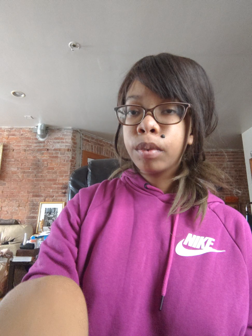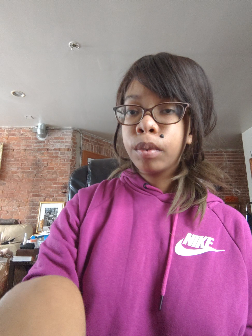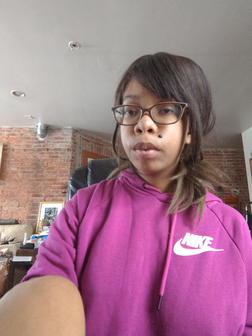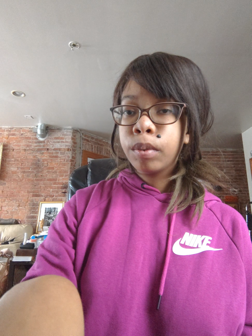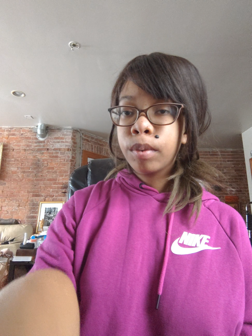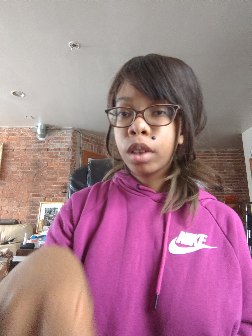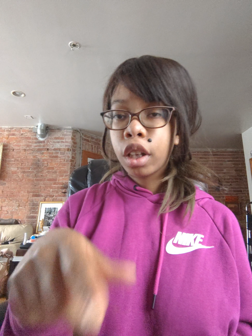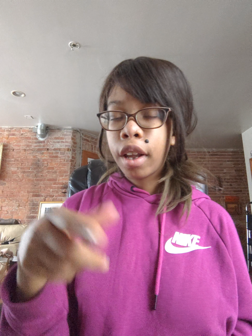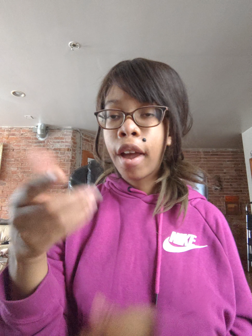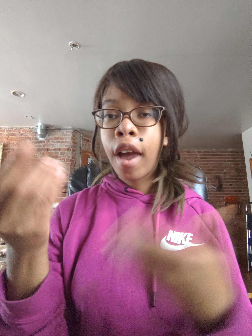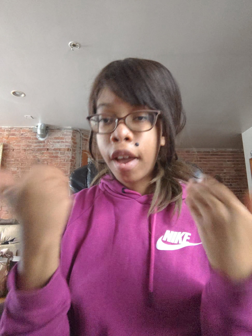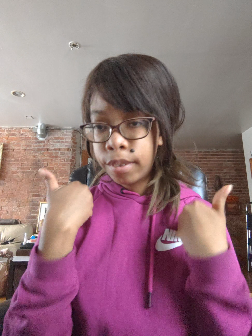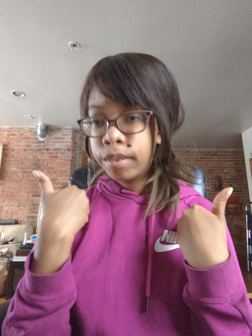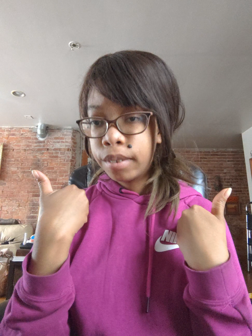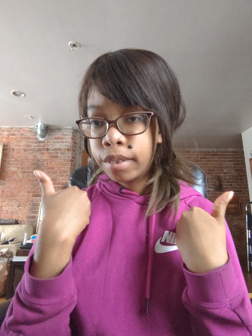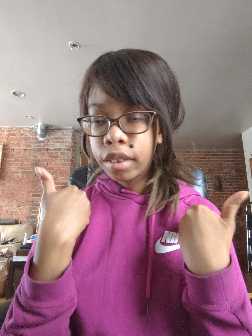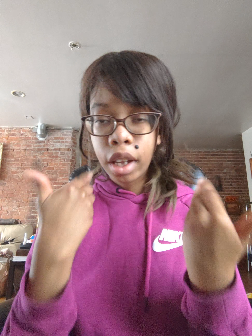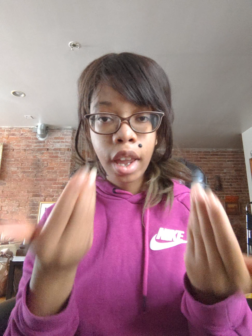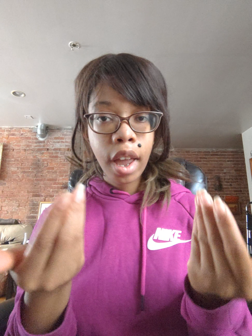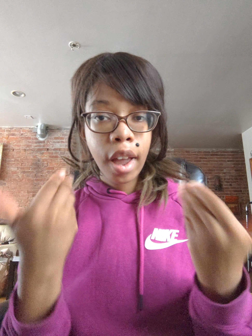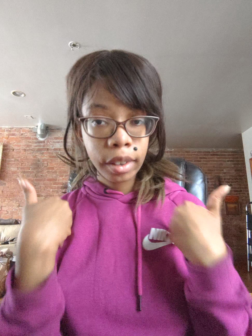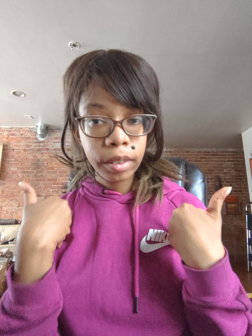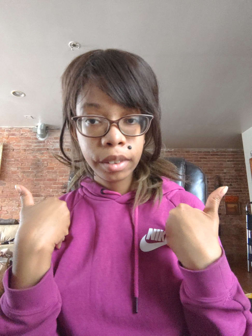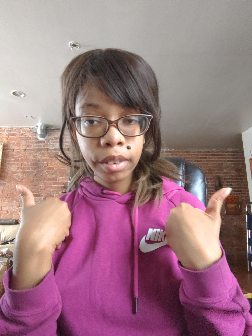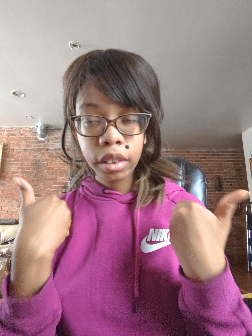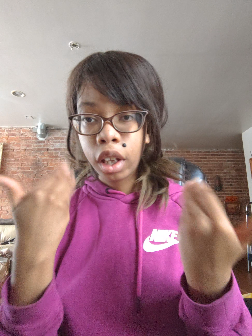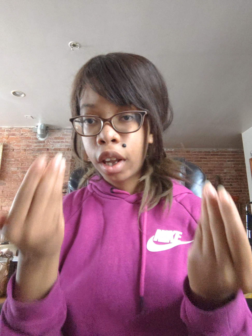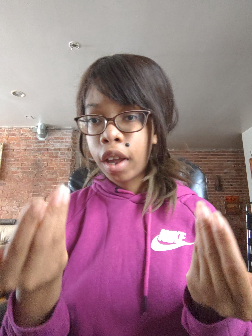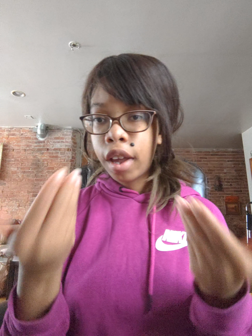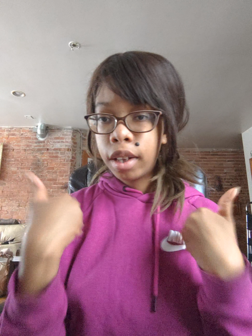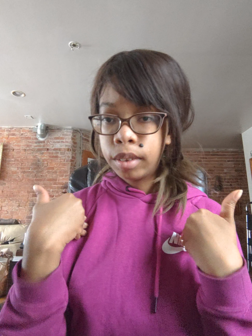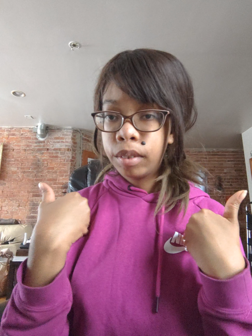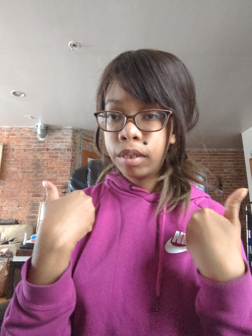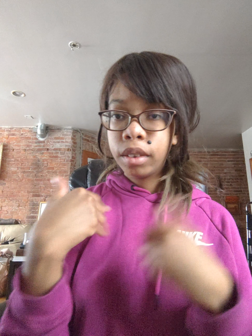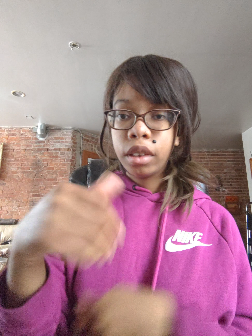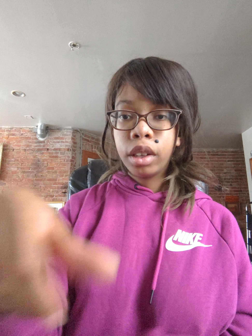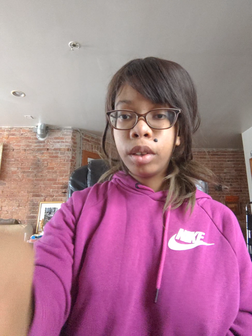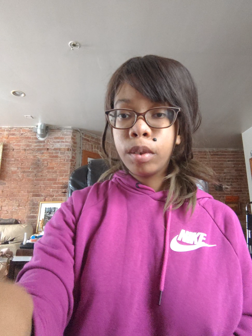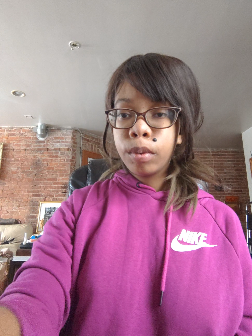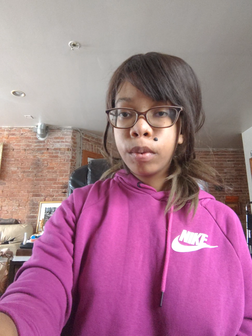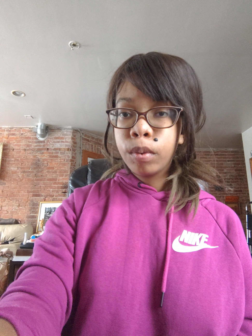have